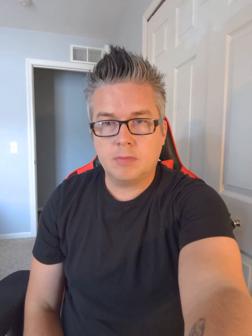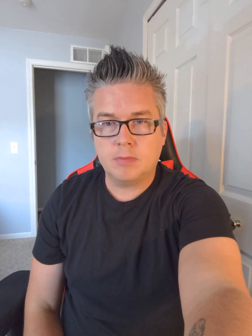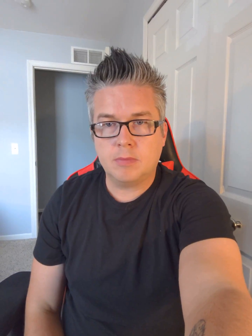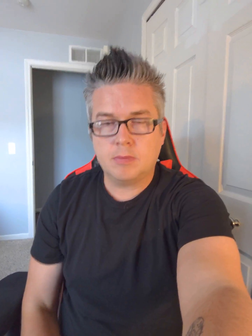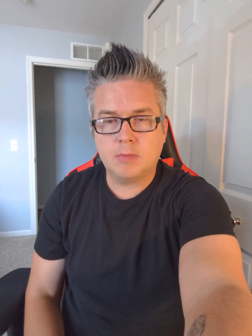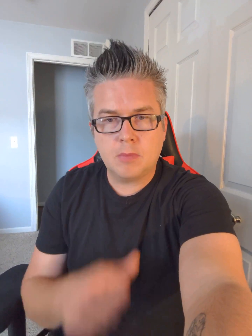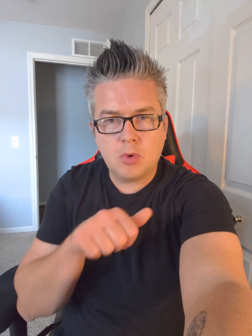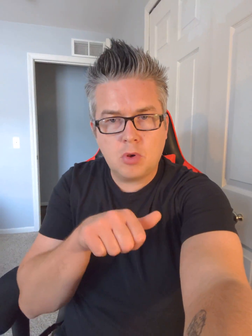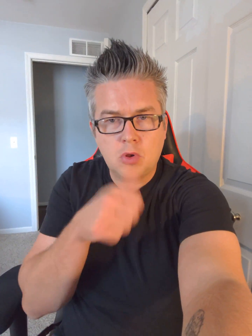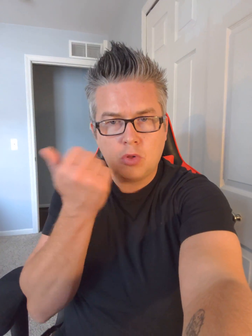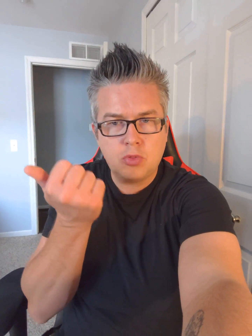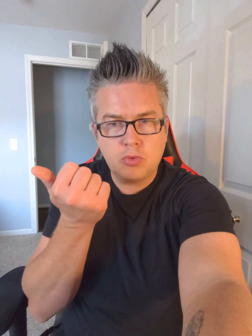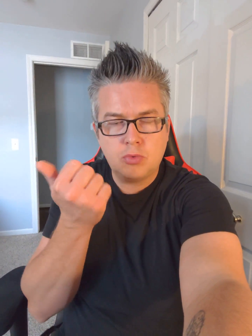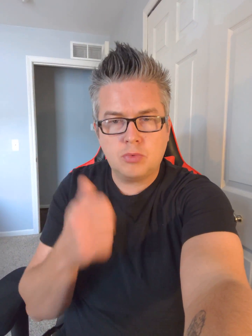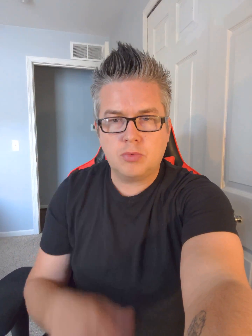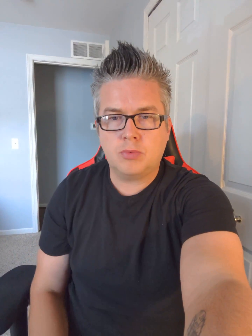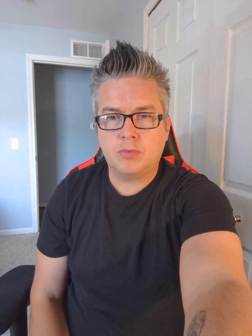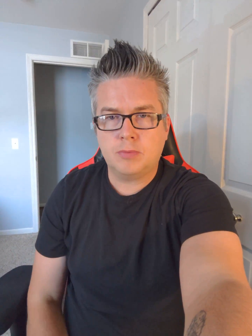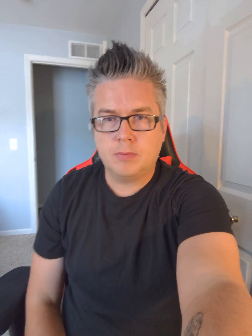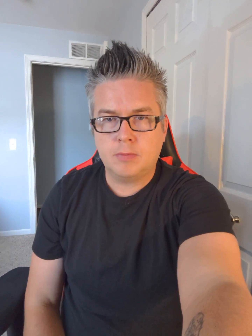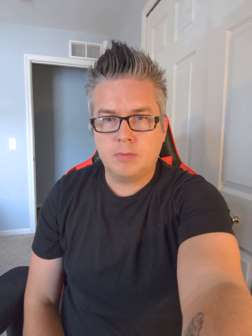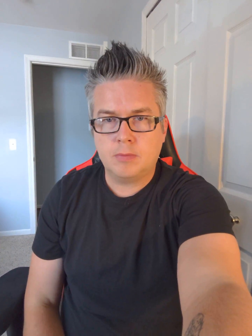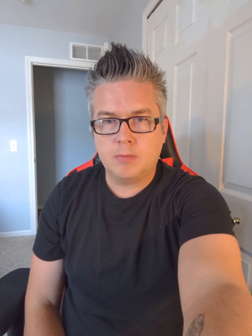other